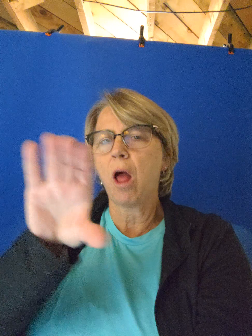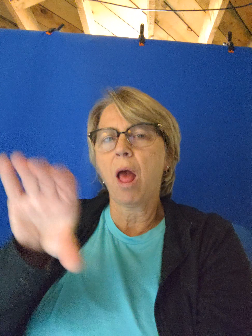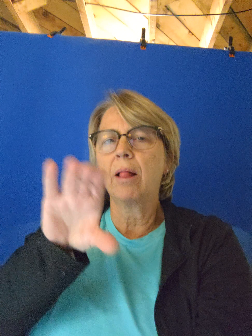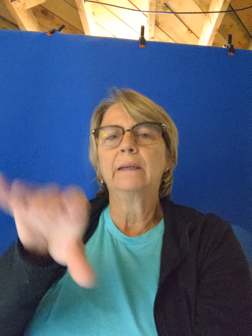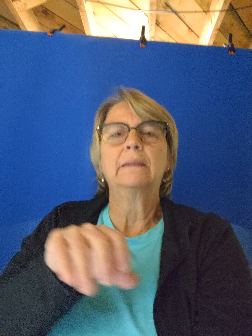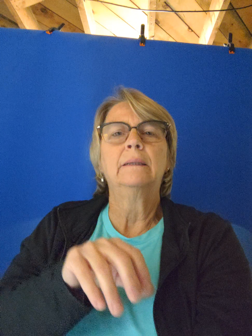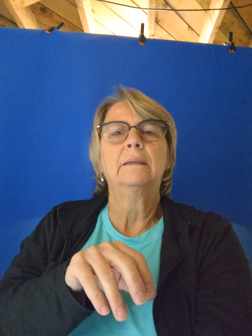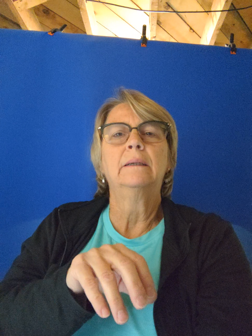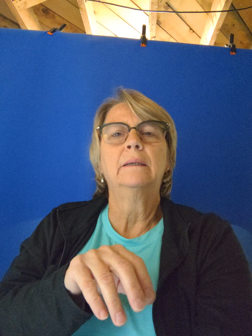chocolate